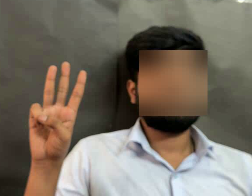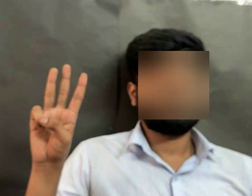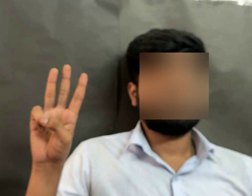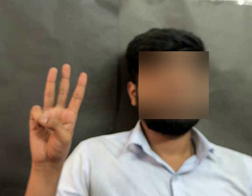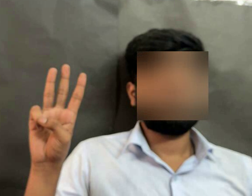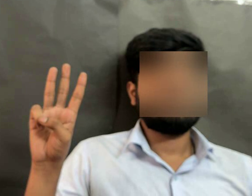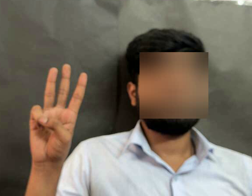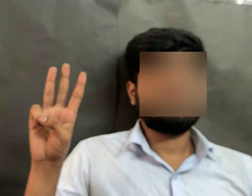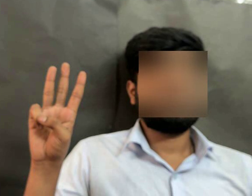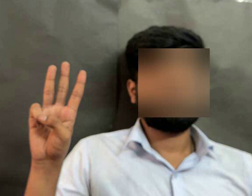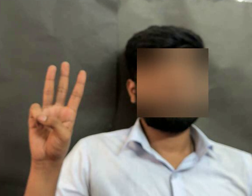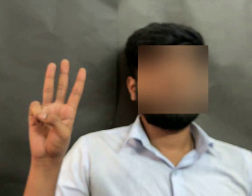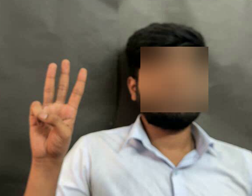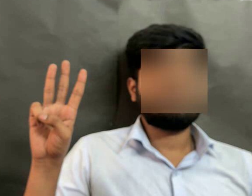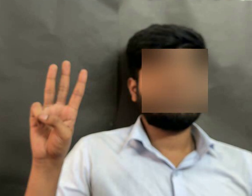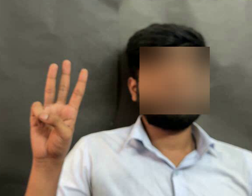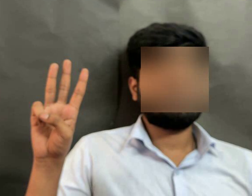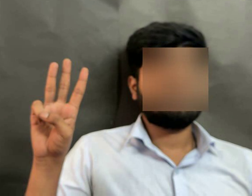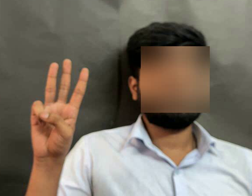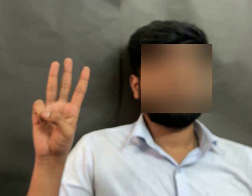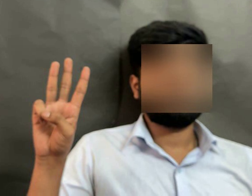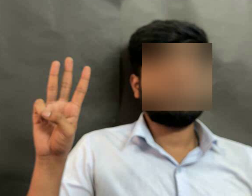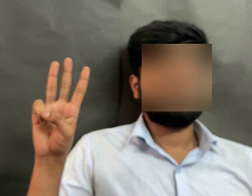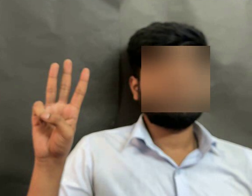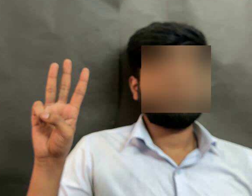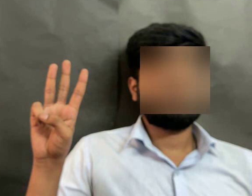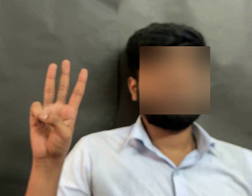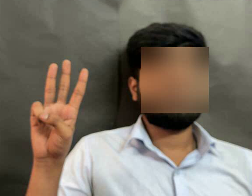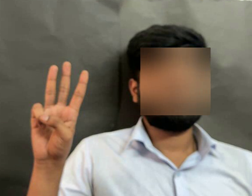W